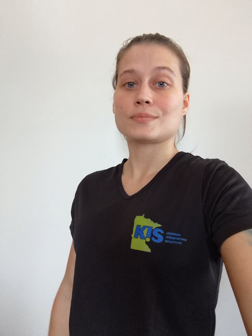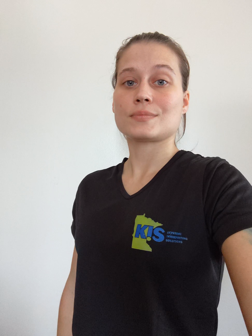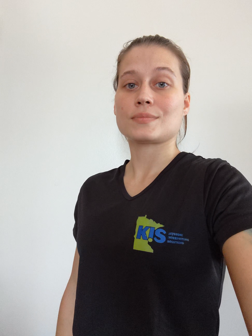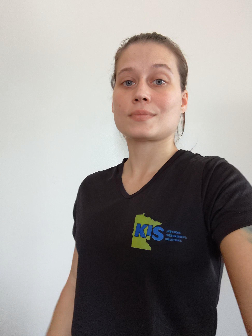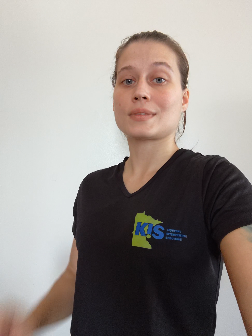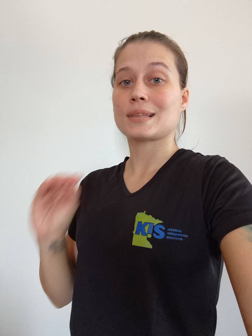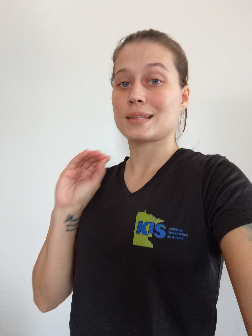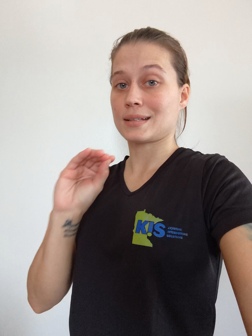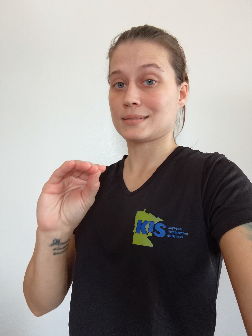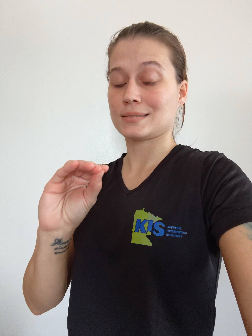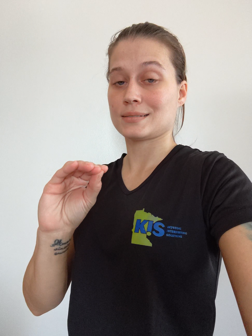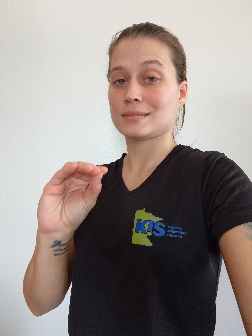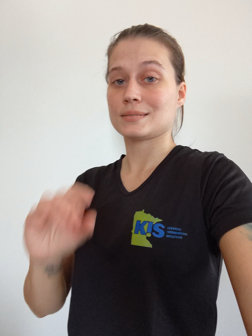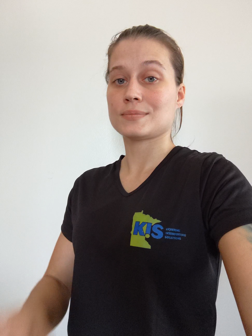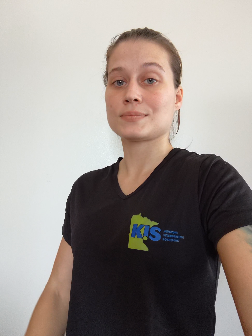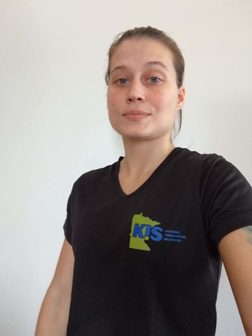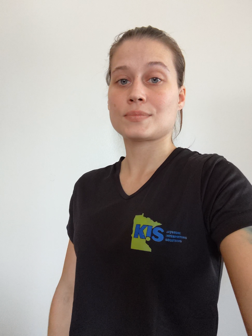kiss